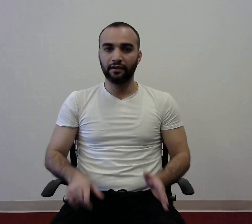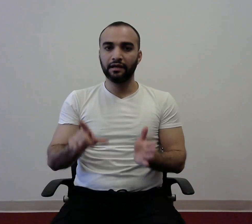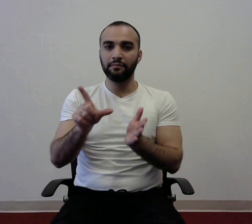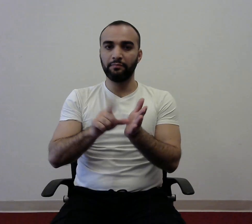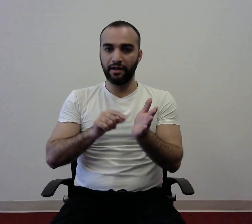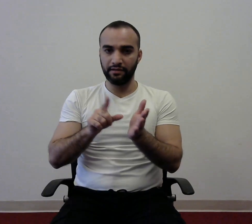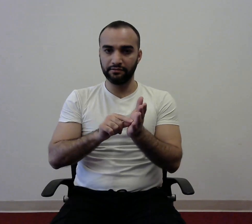pensiya